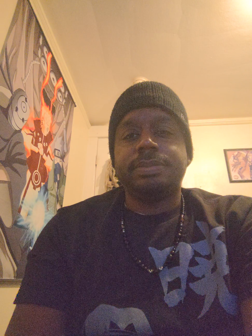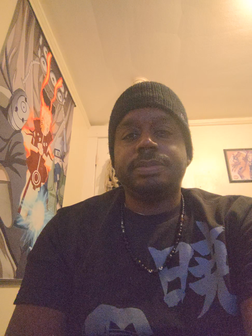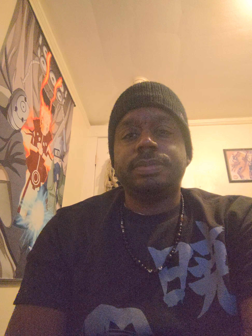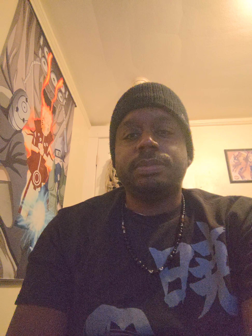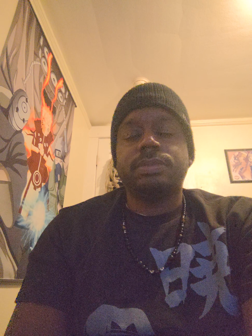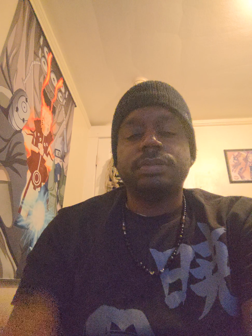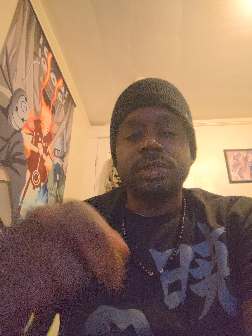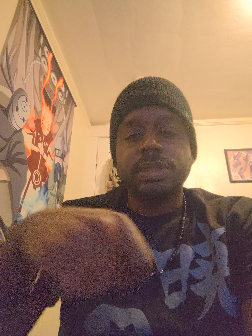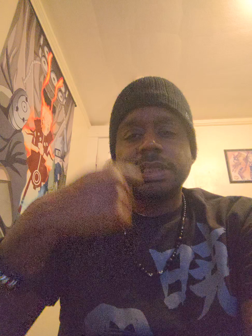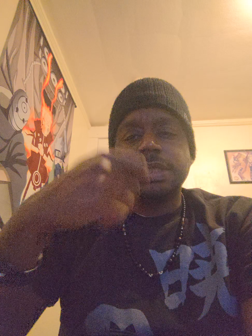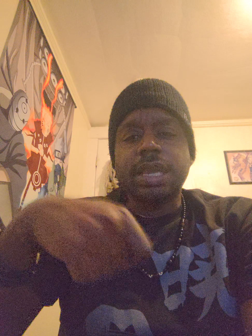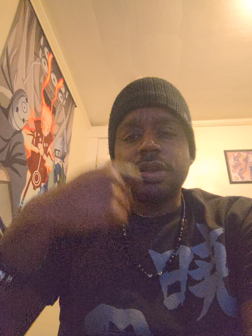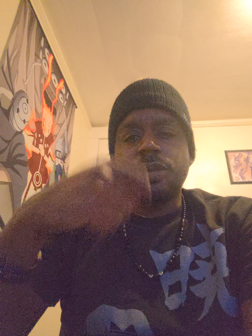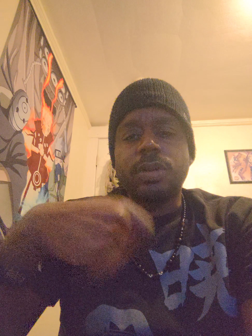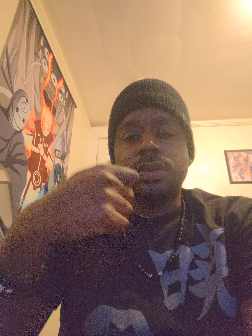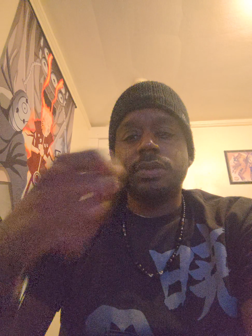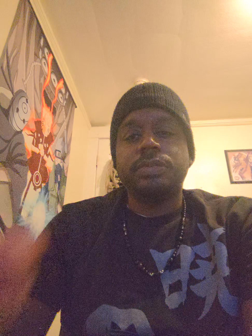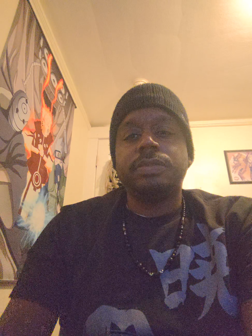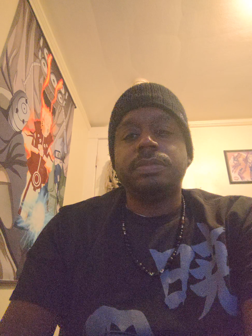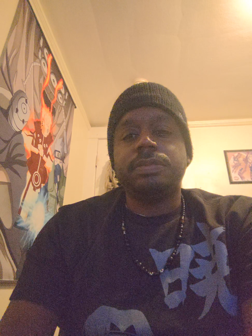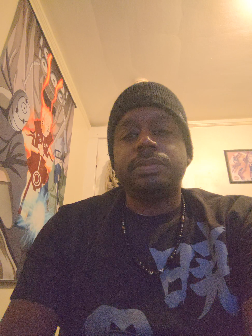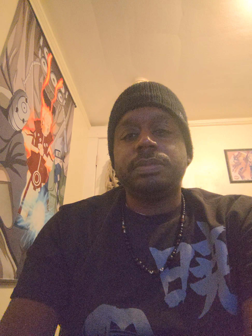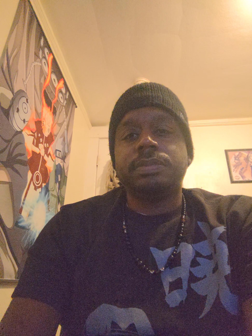cereal